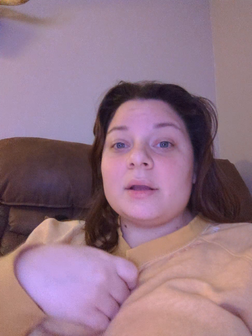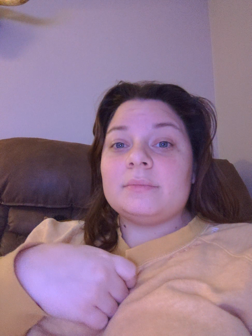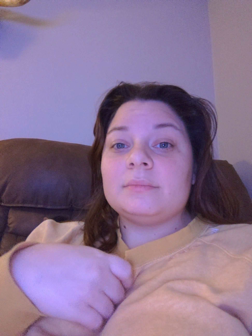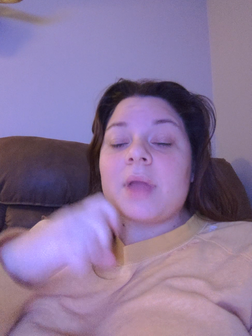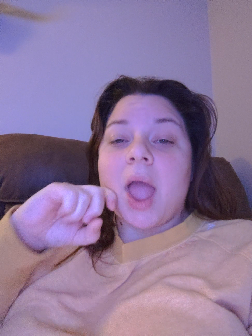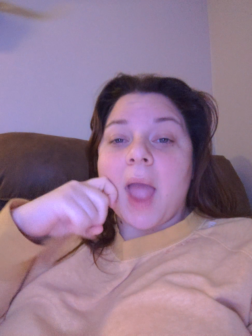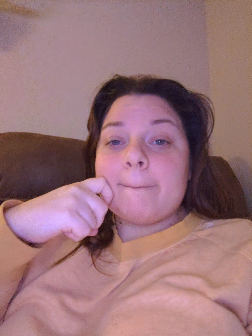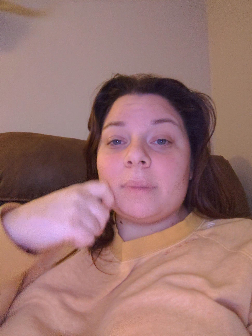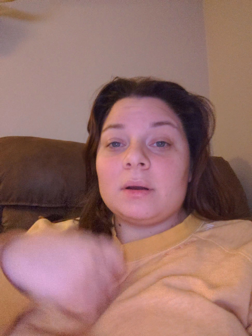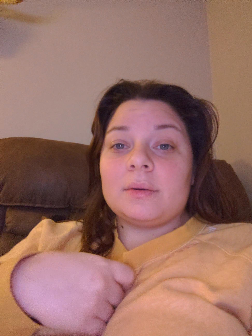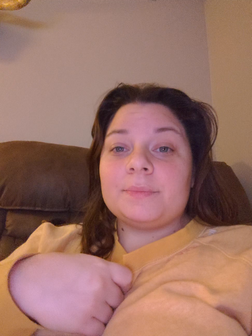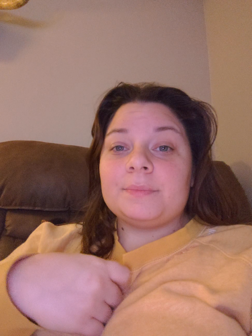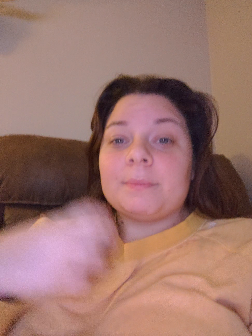apple